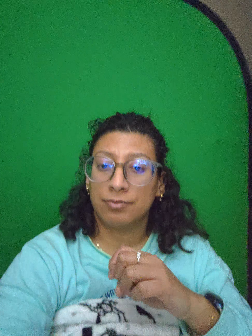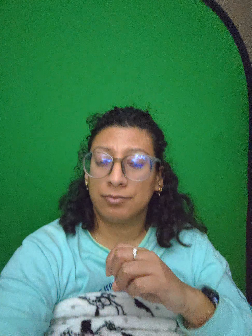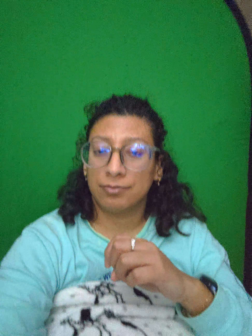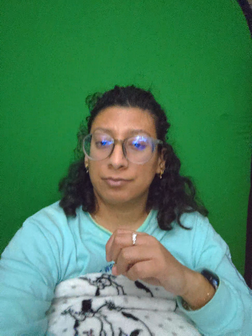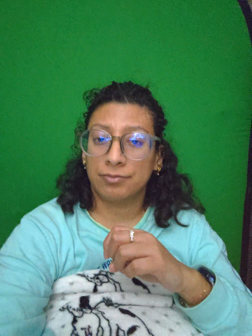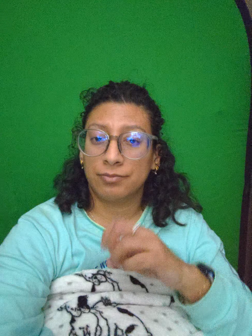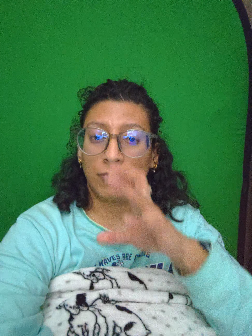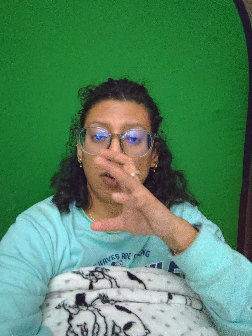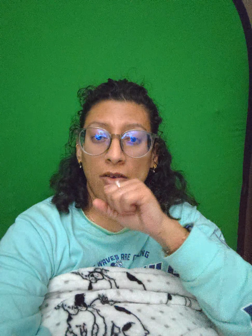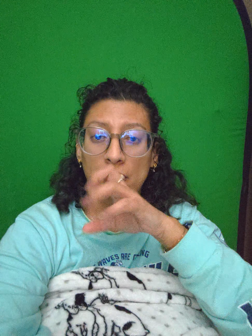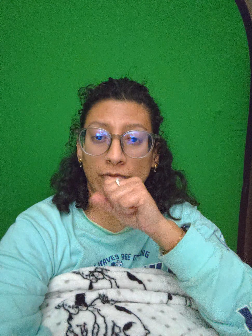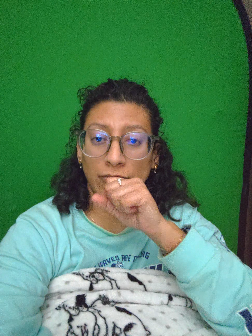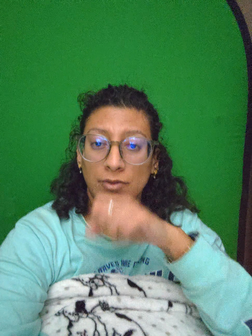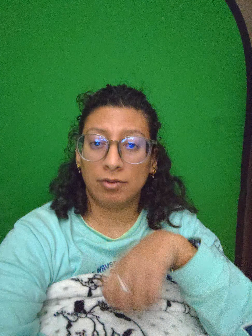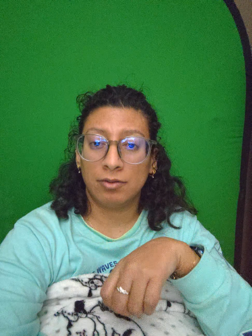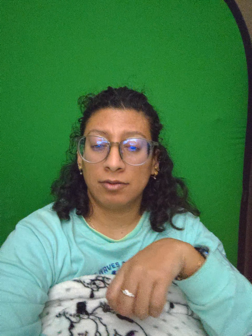orange